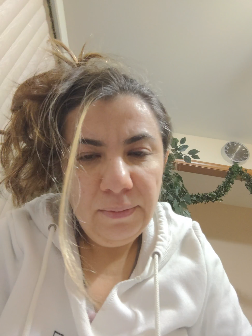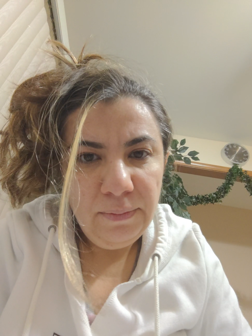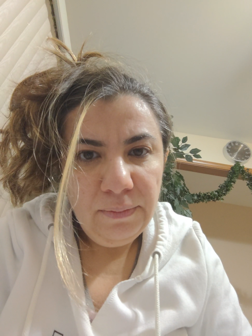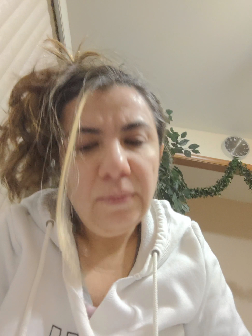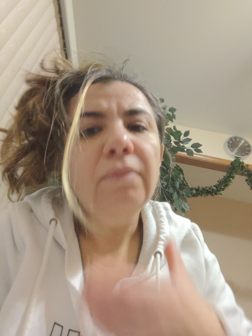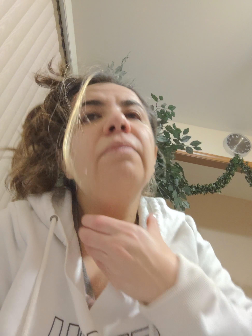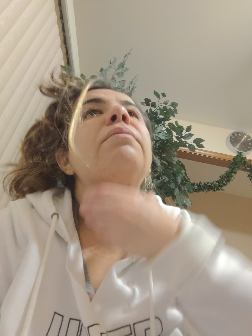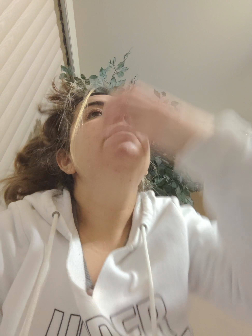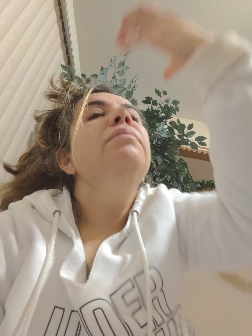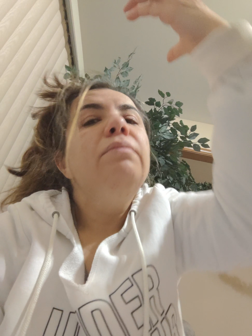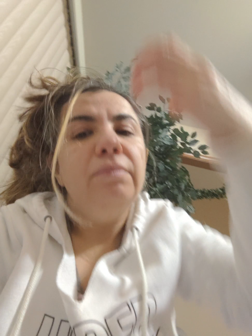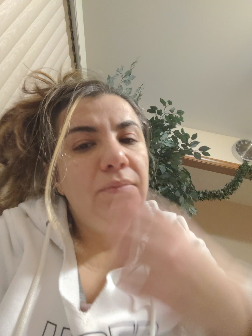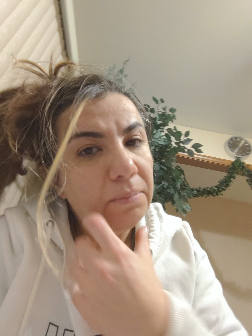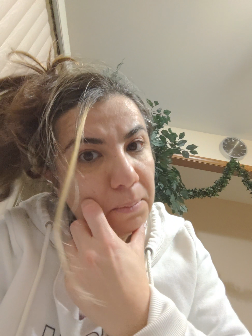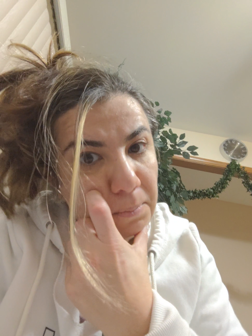giraffe